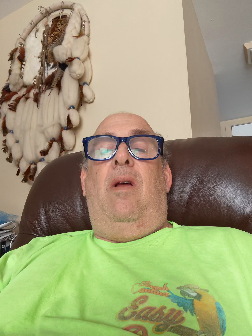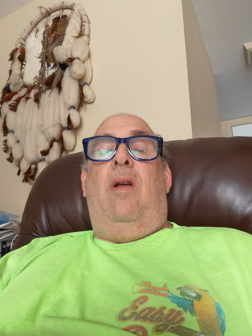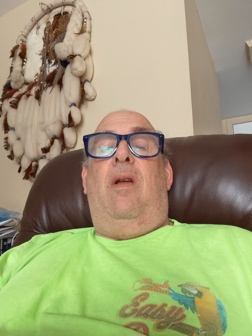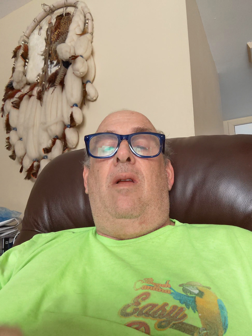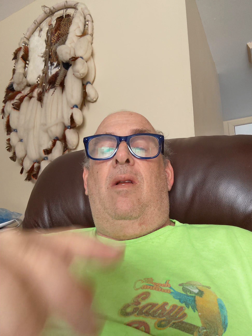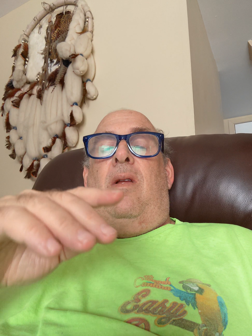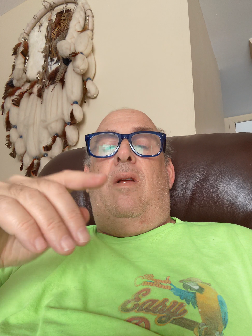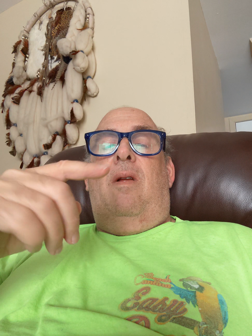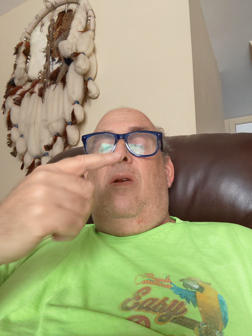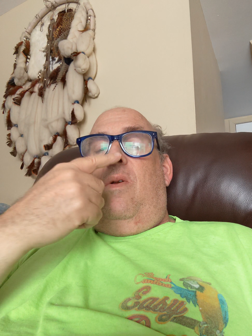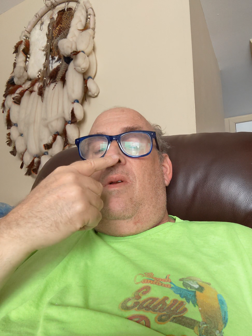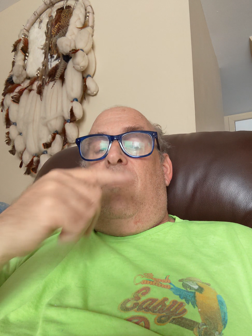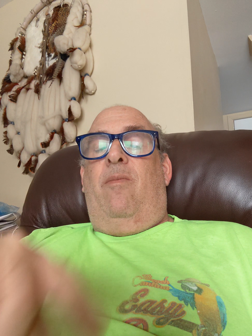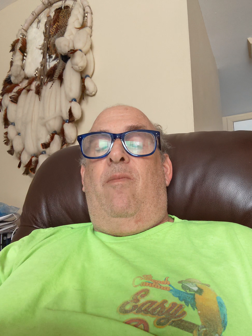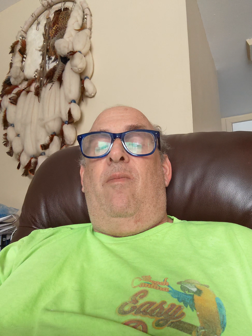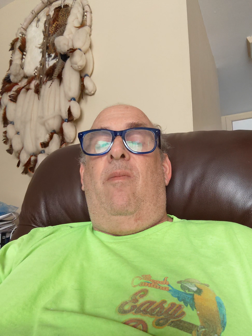nose